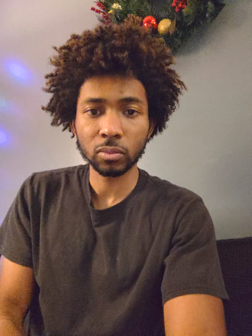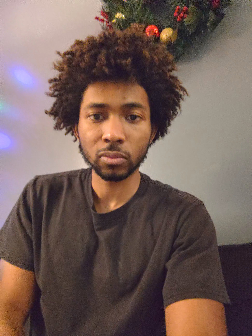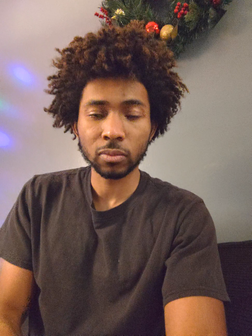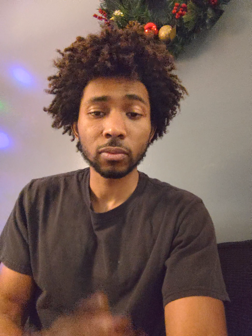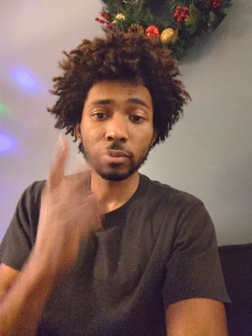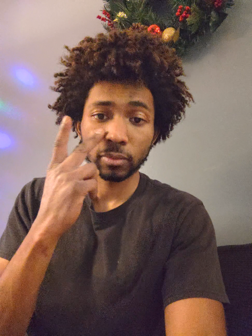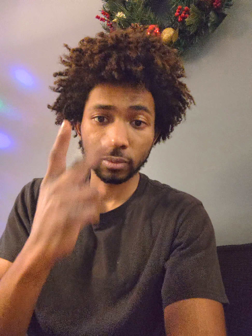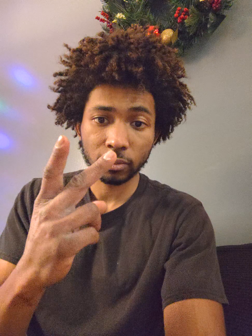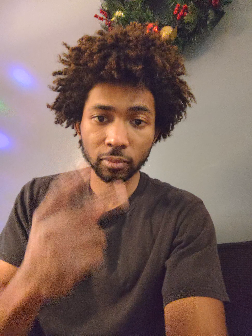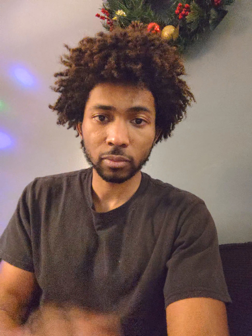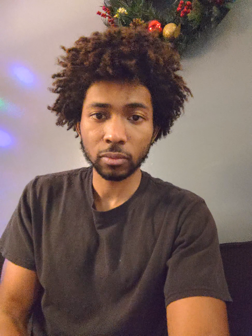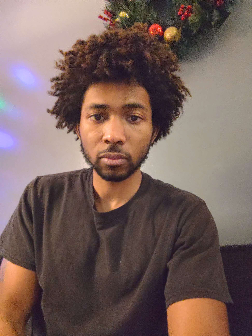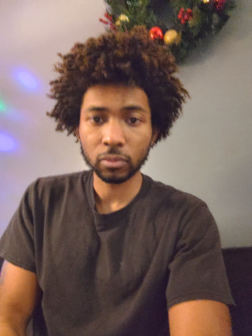see